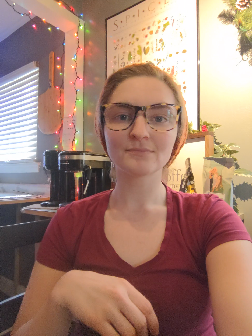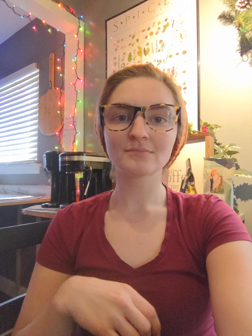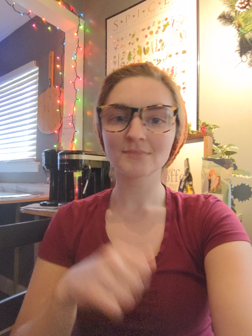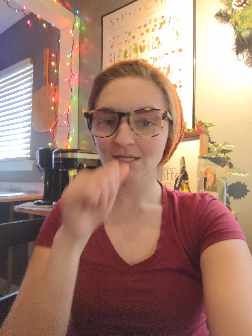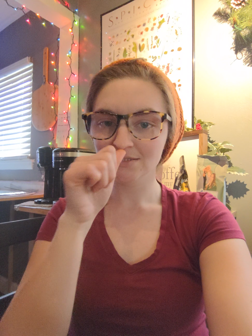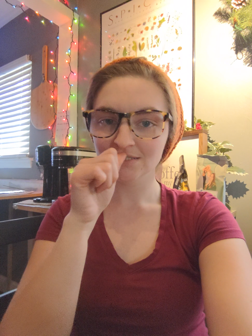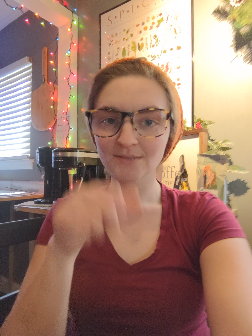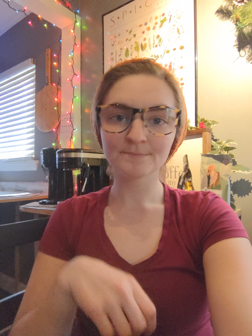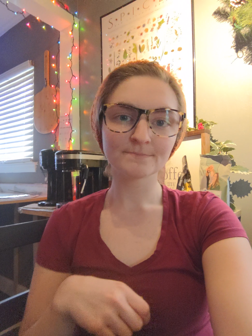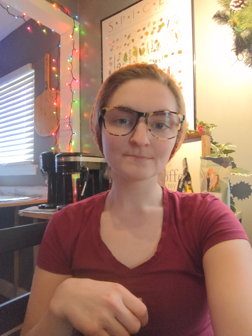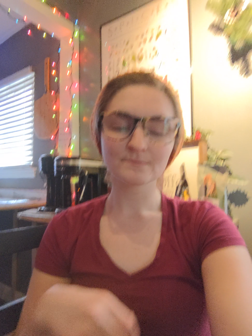nuts